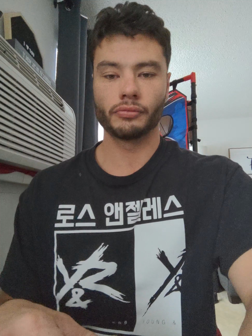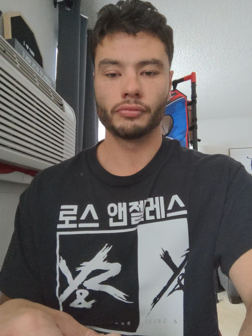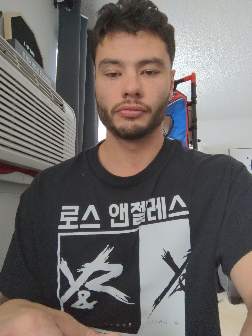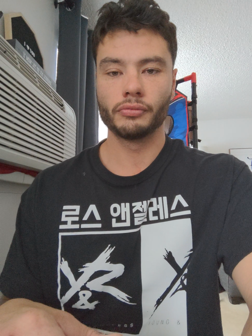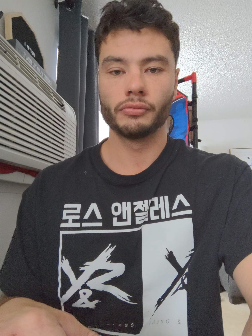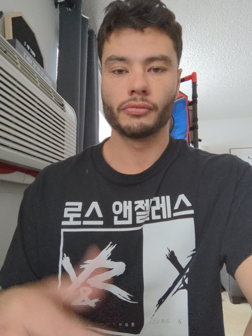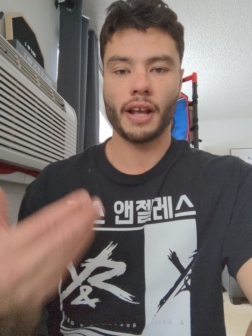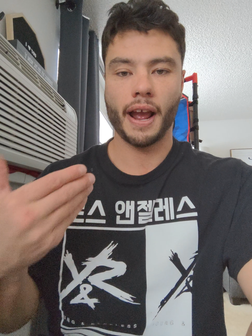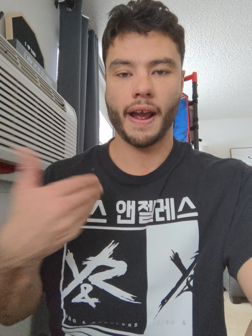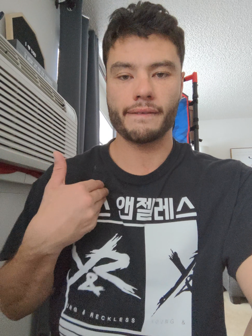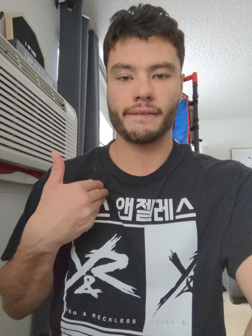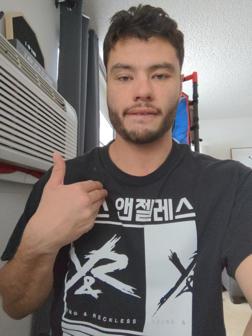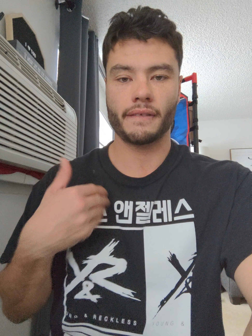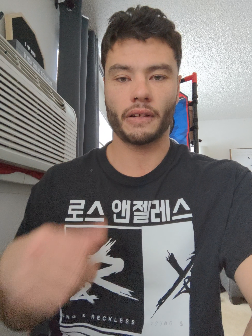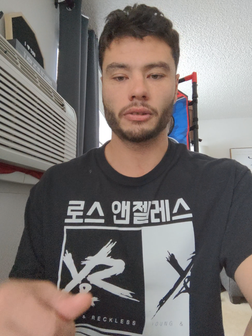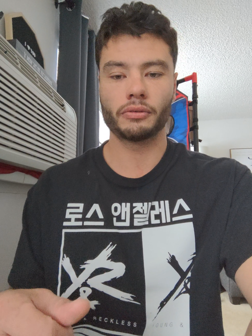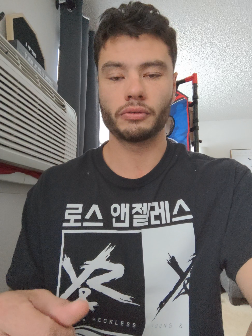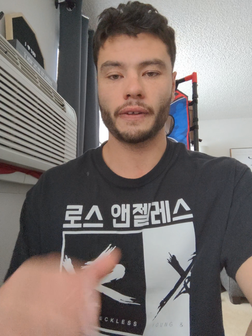have